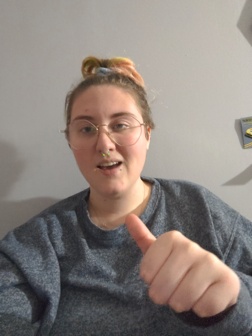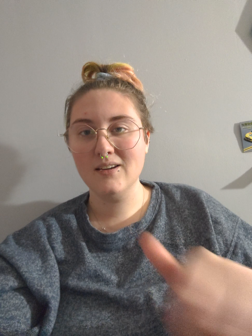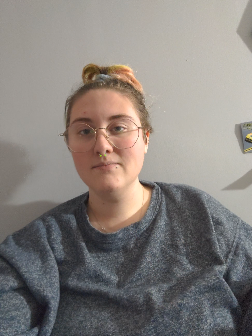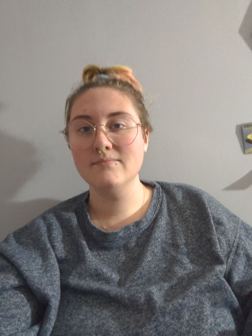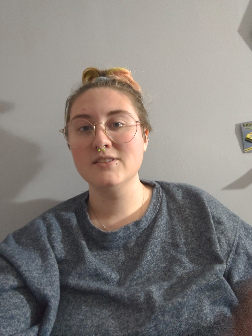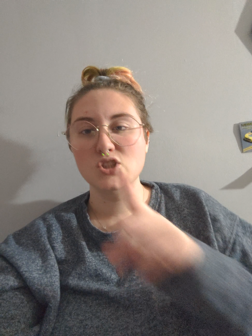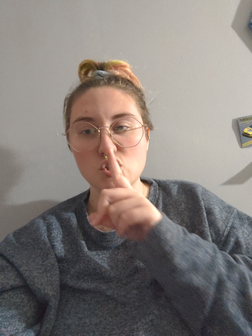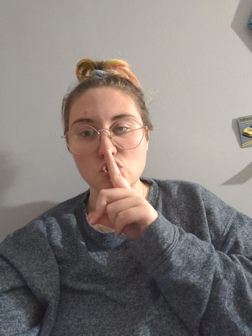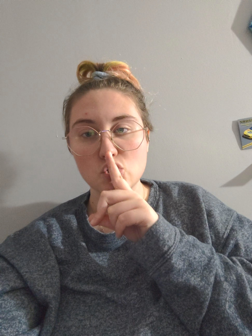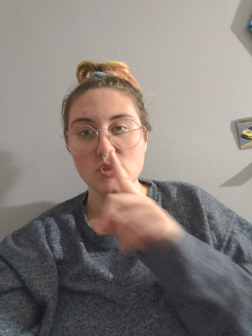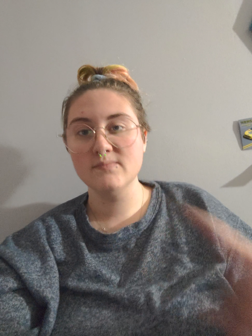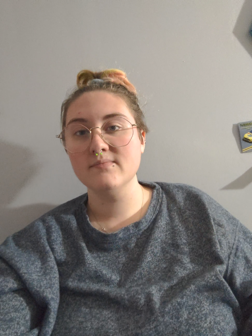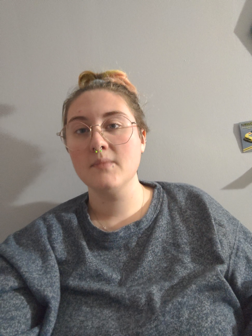shhh